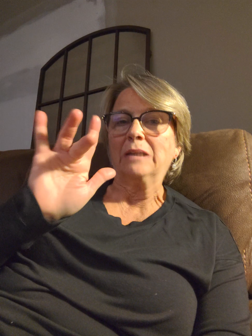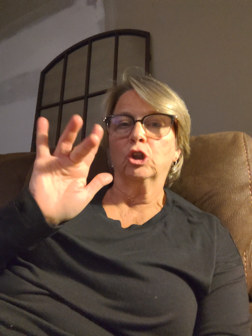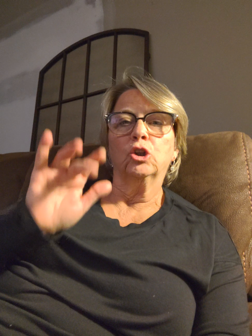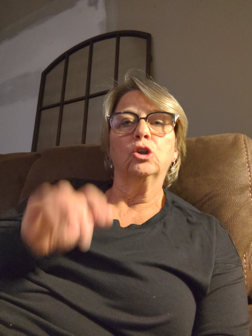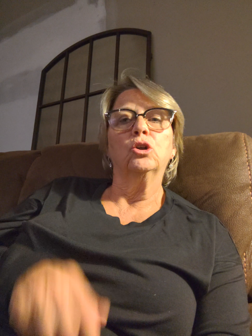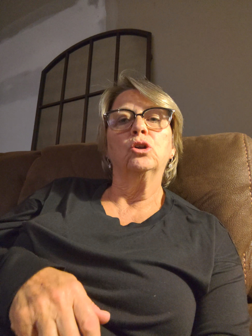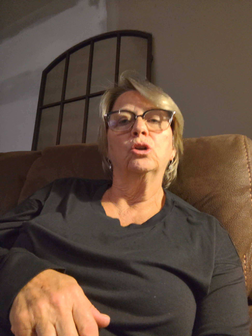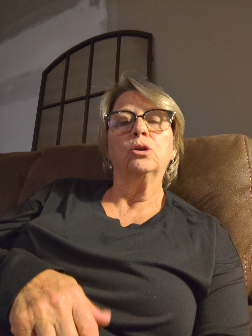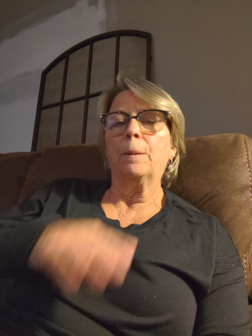touch